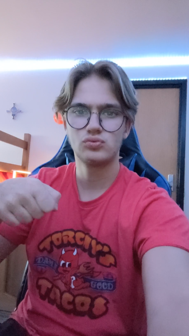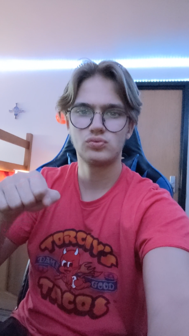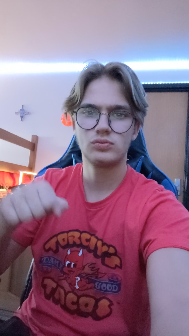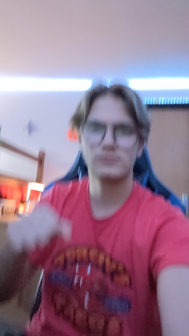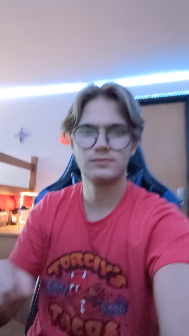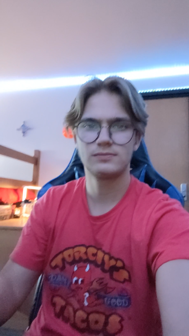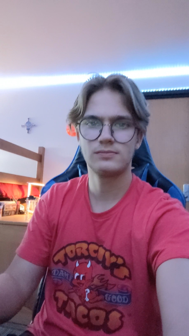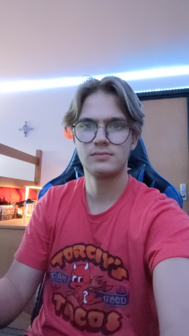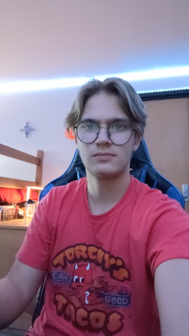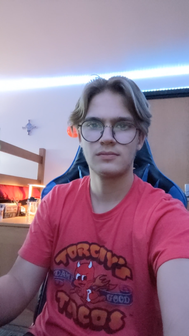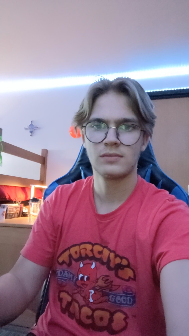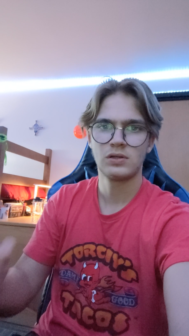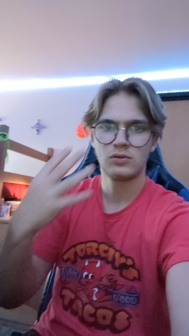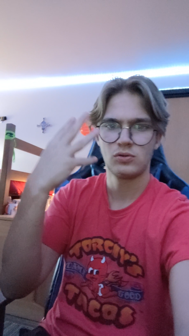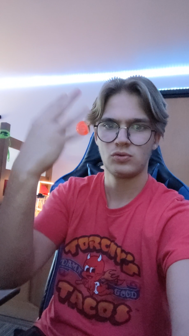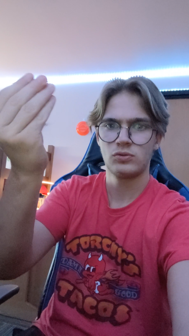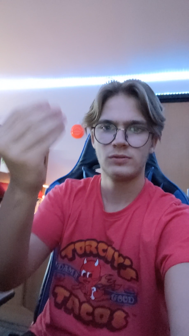going to